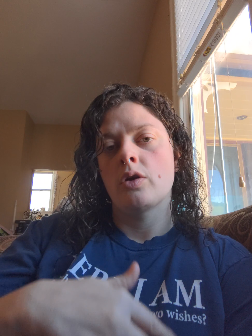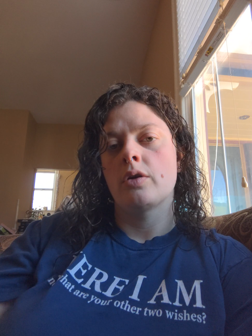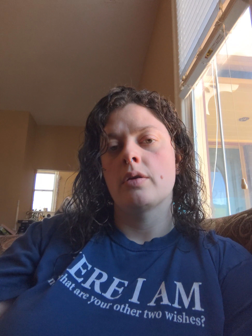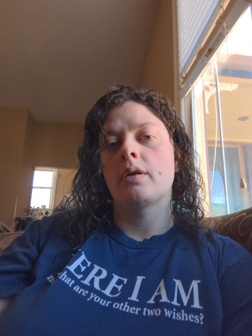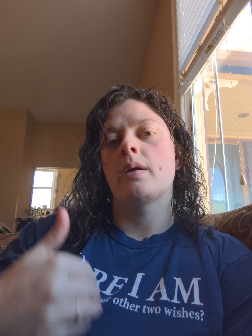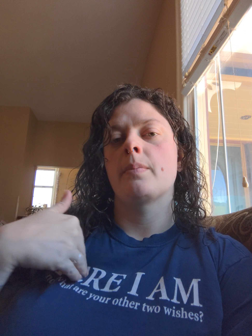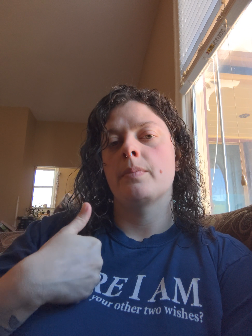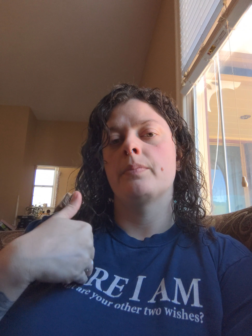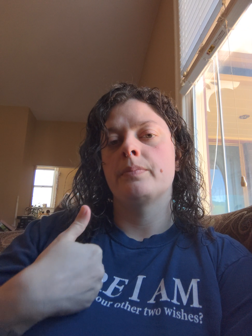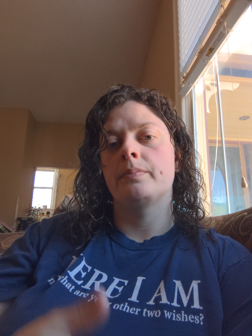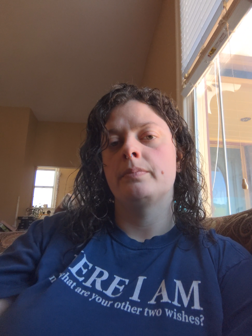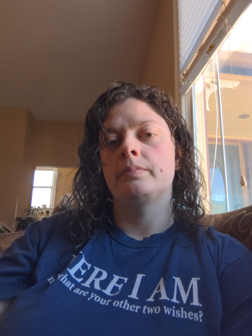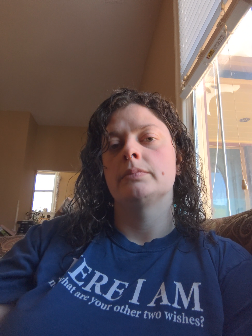animal